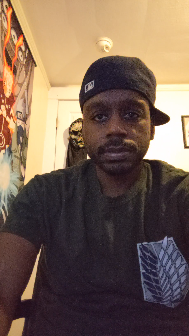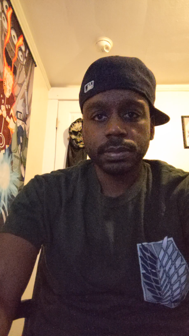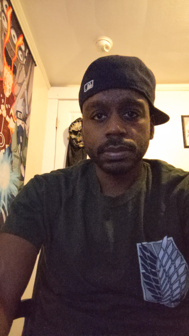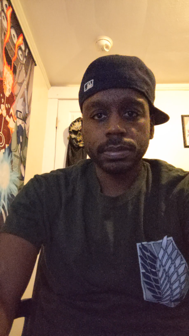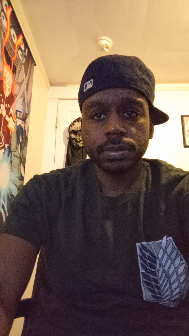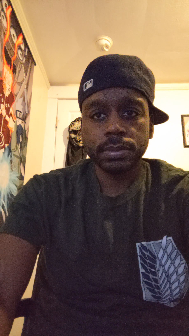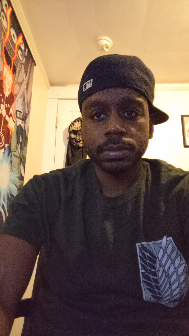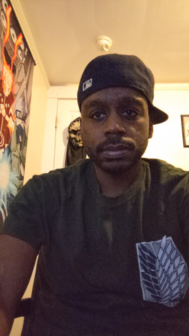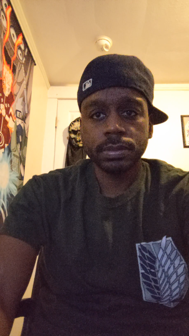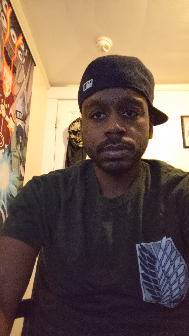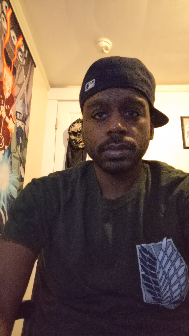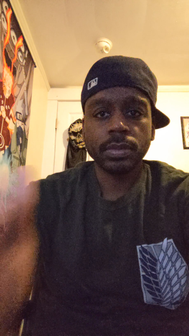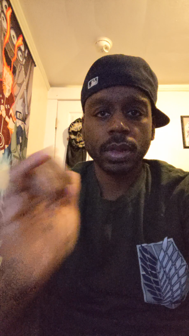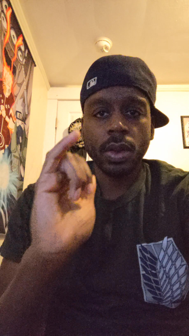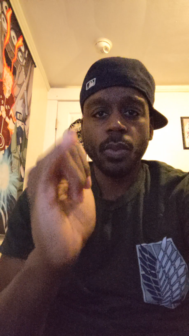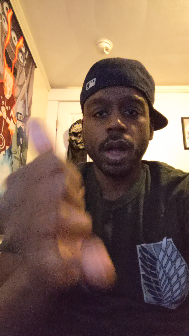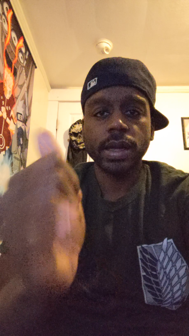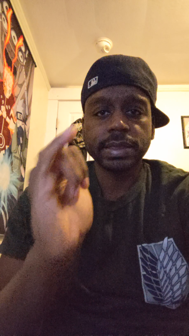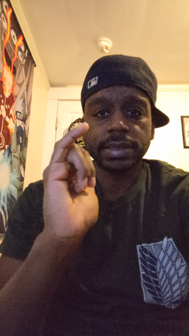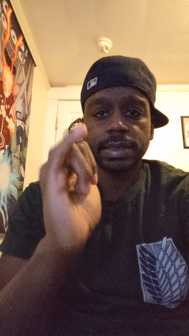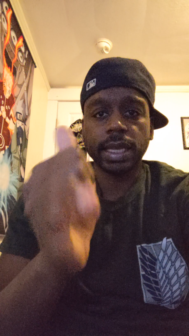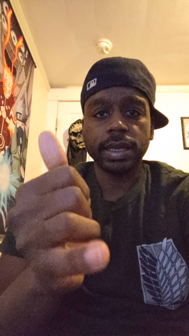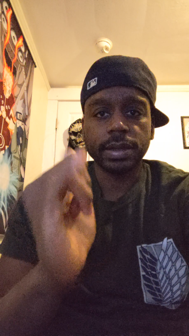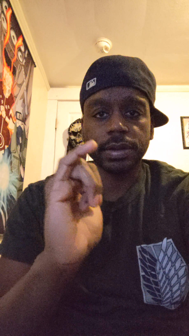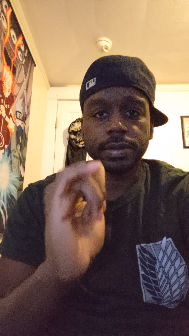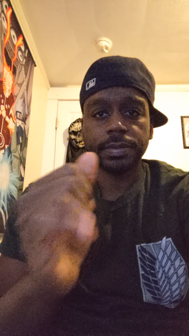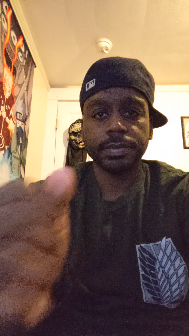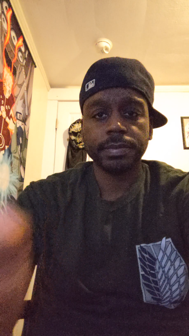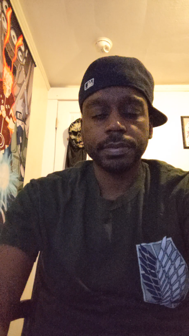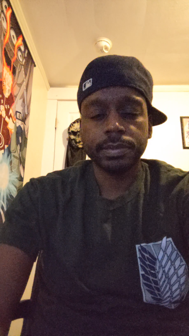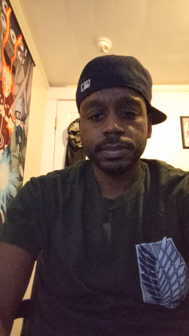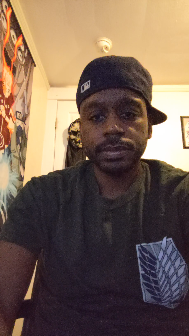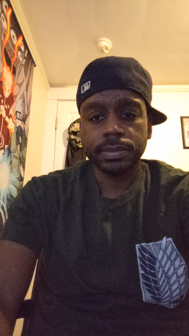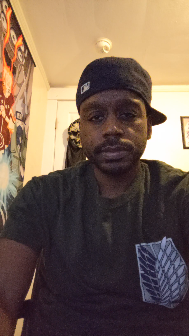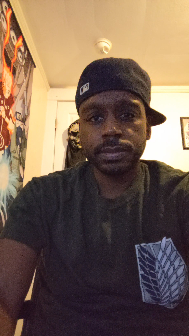rocking chair